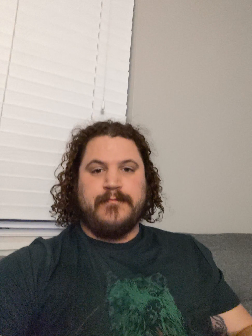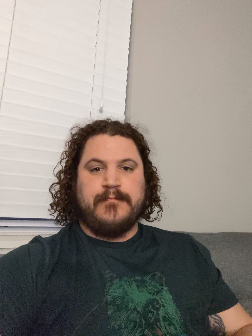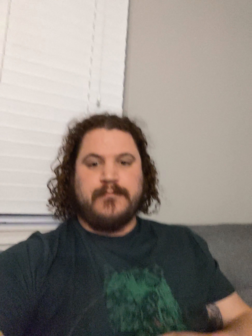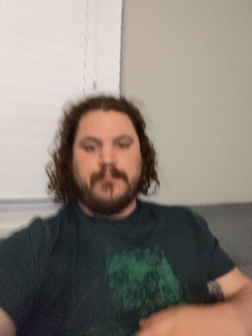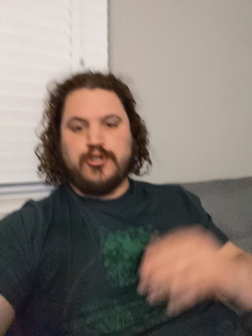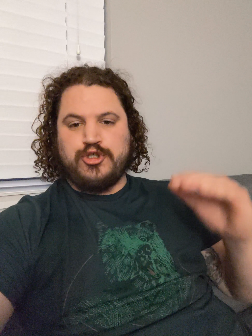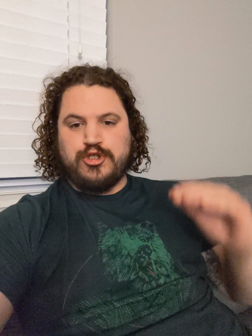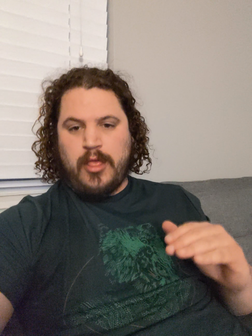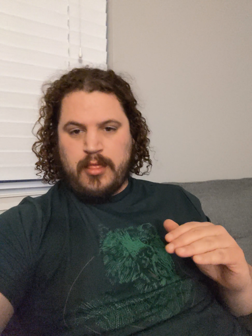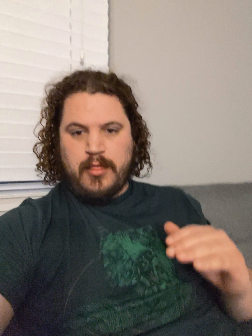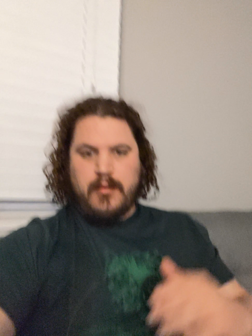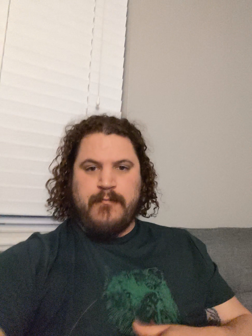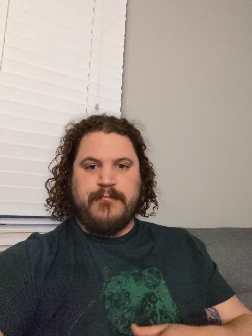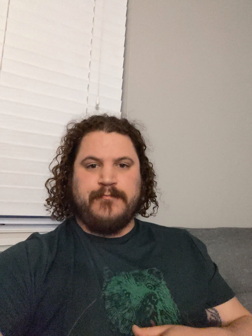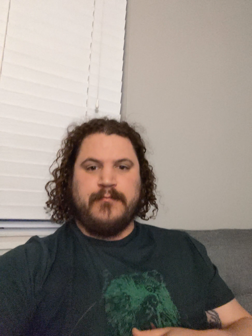child